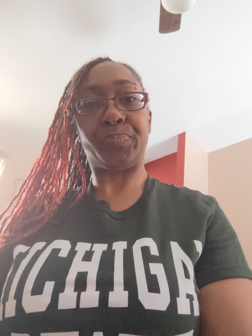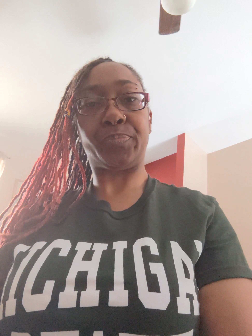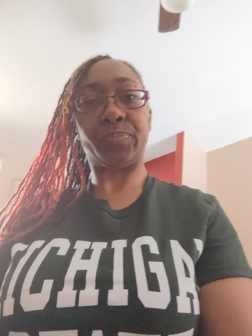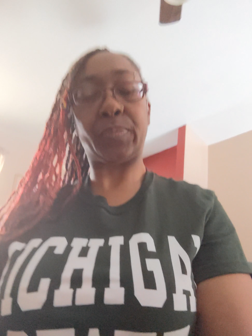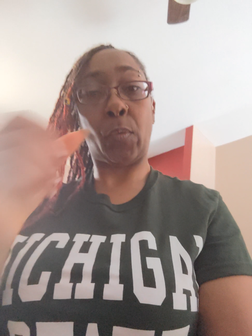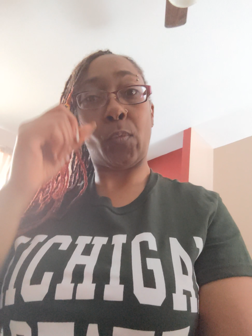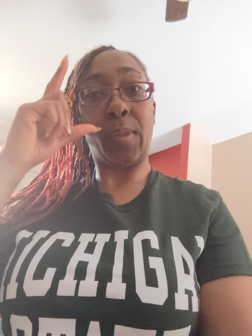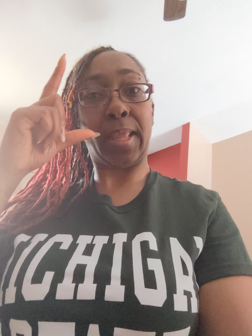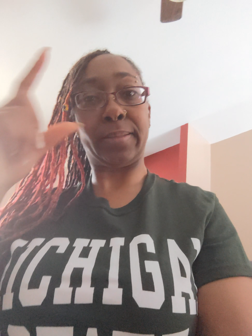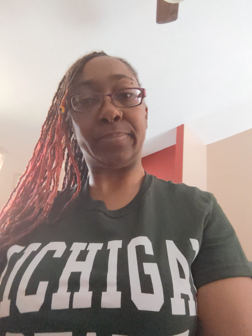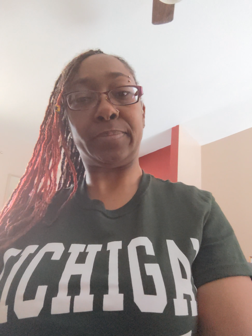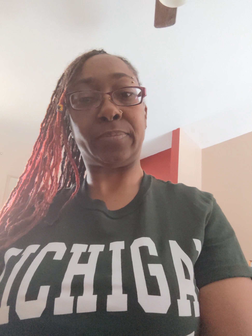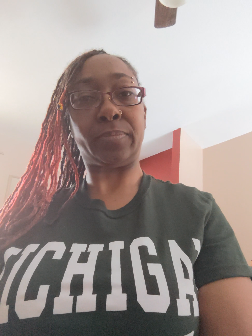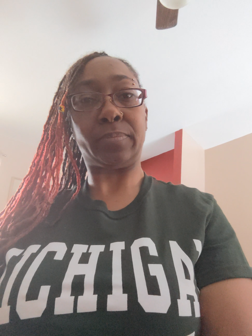wake